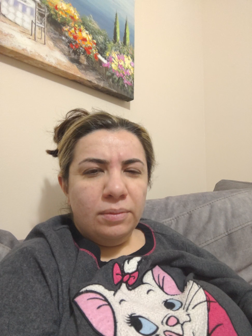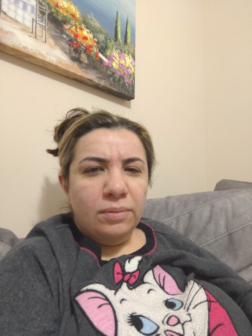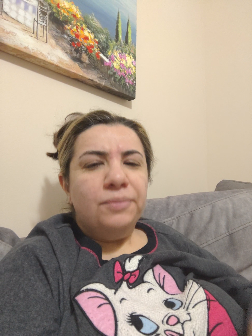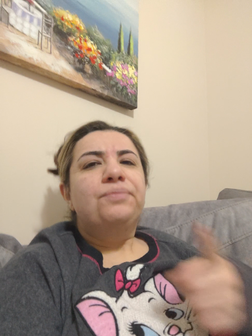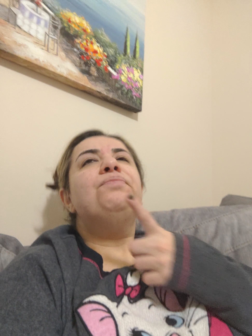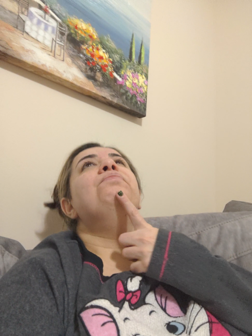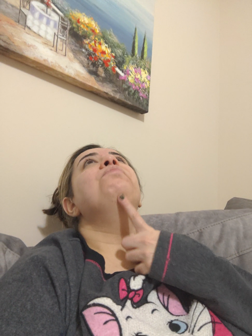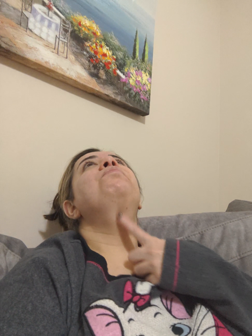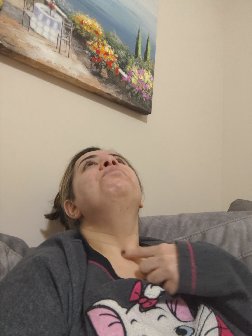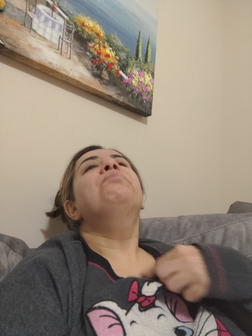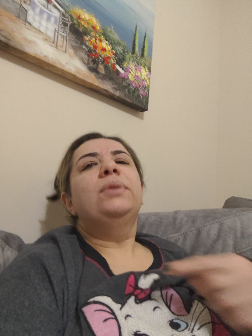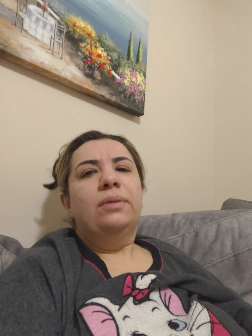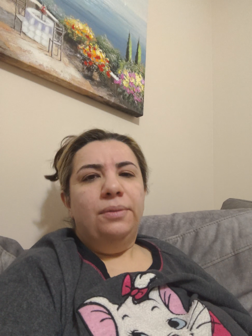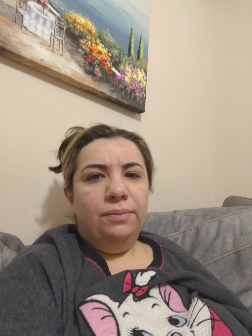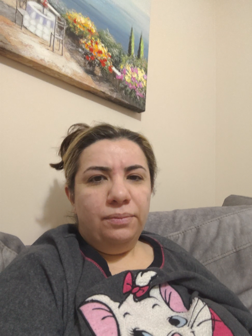thirsty